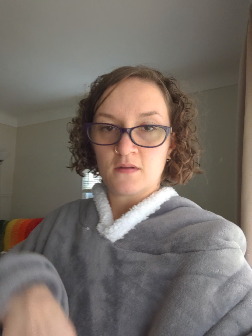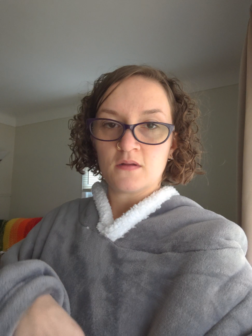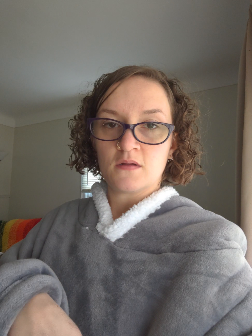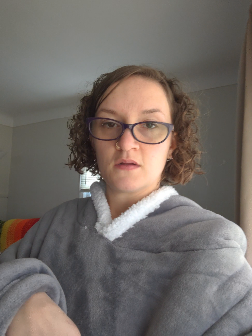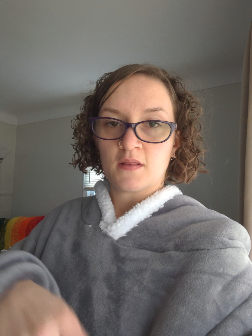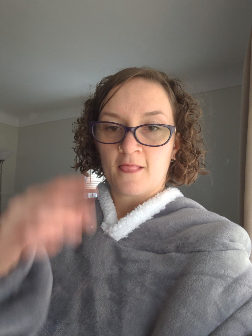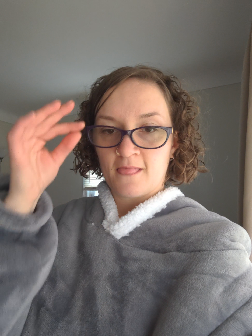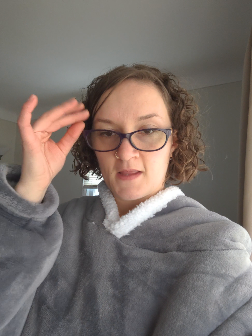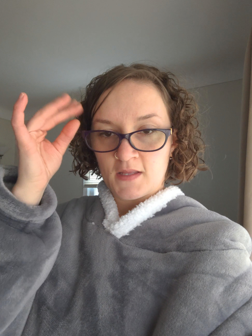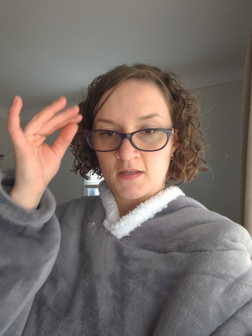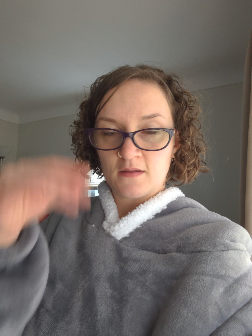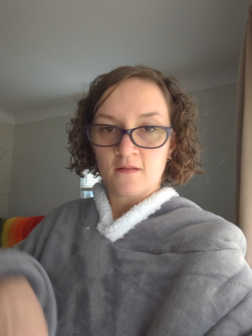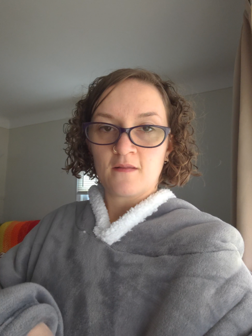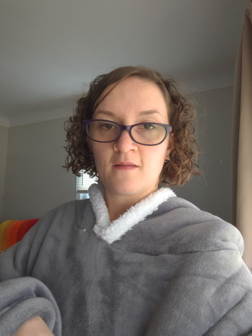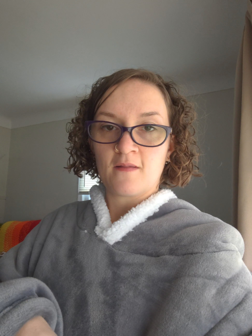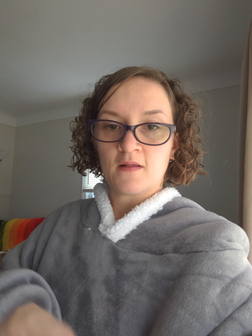think